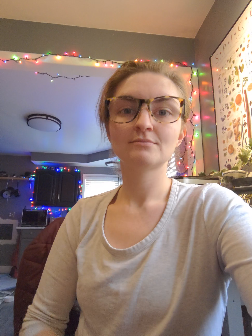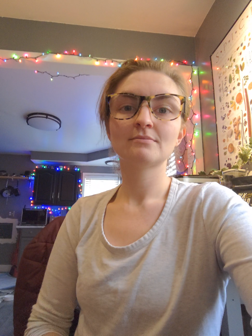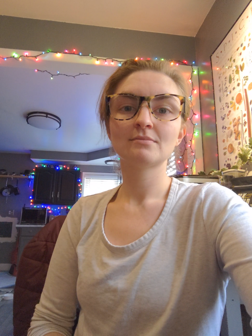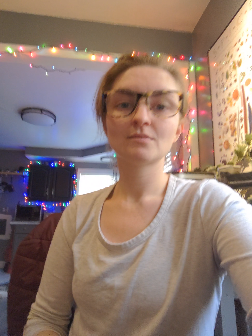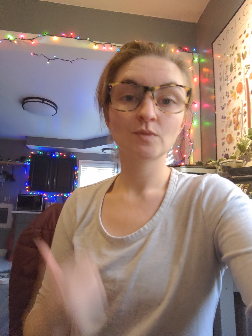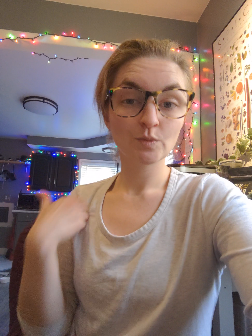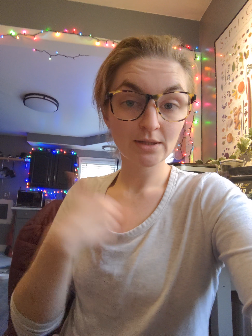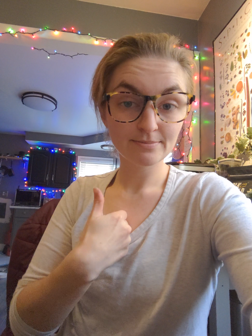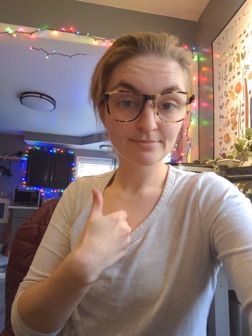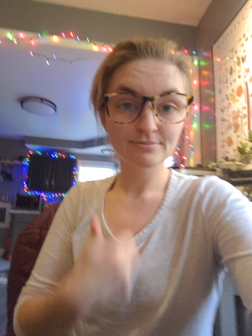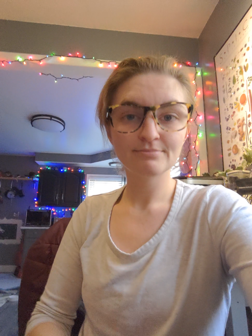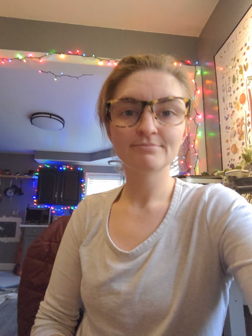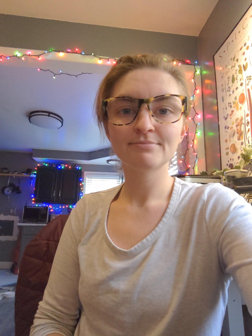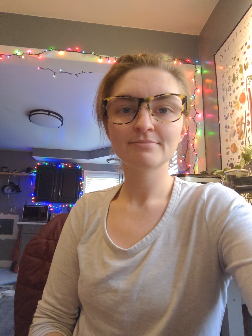jacket